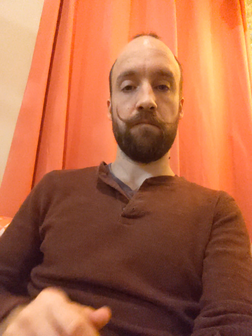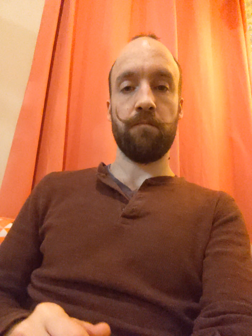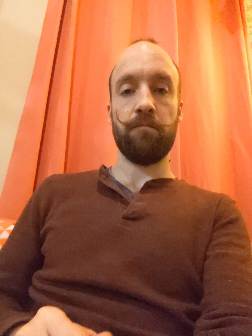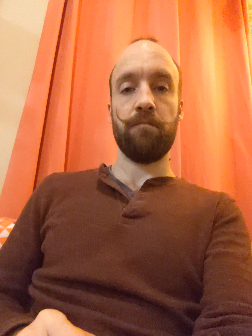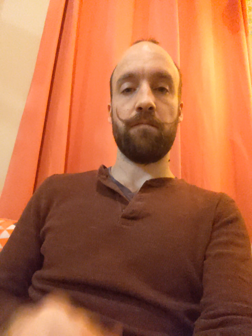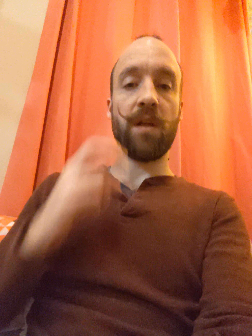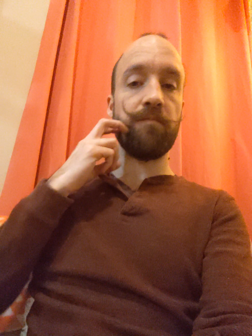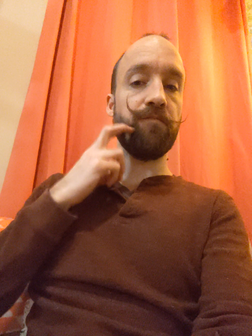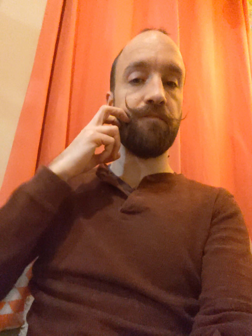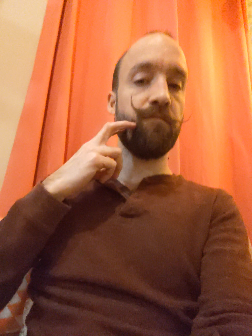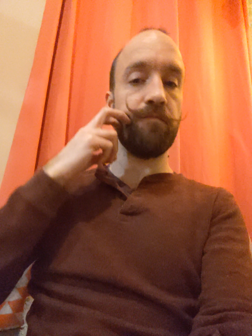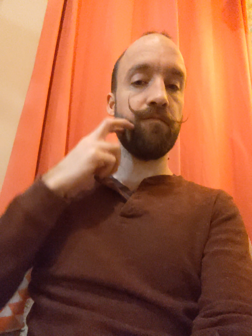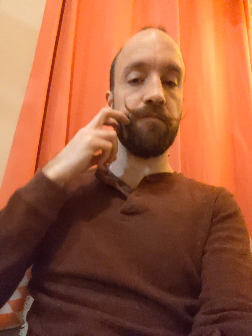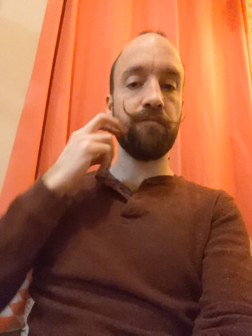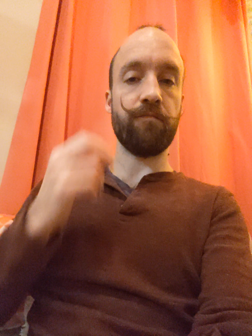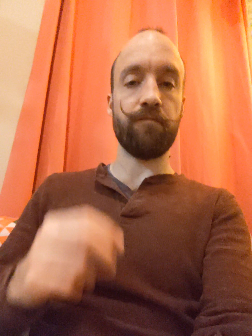gum